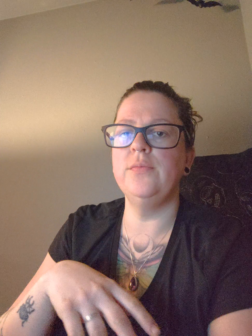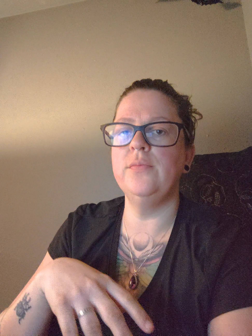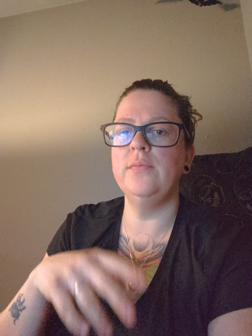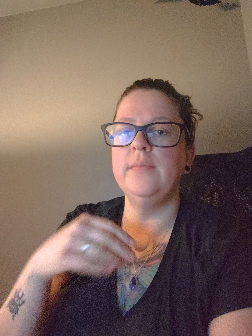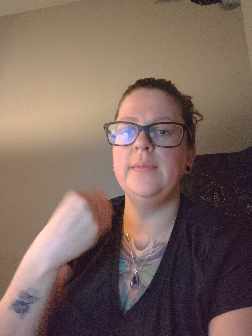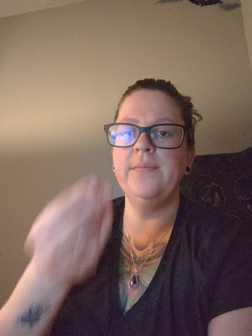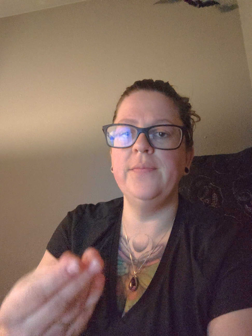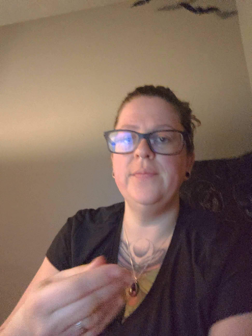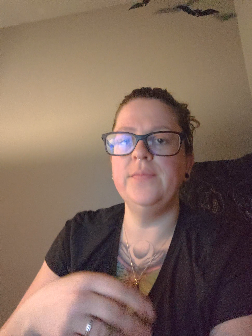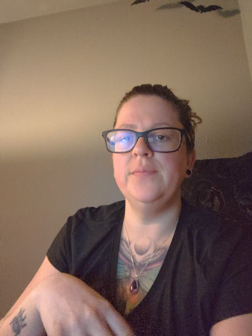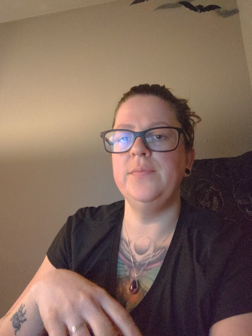give